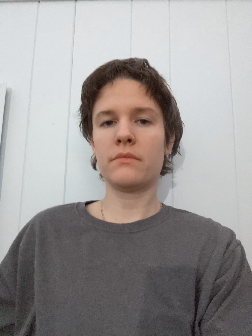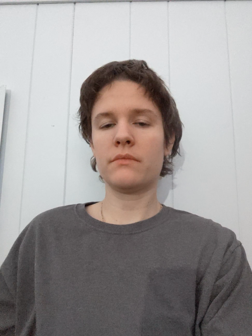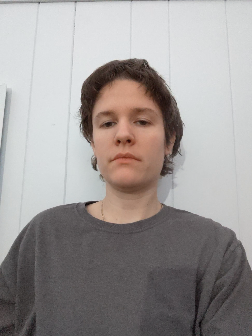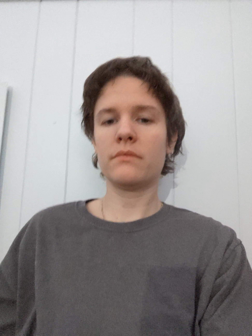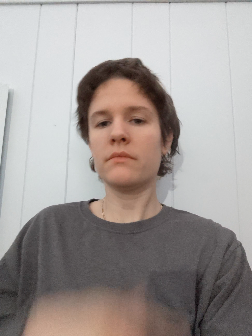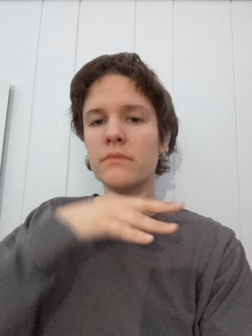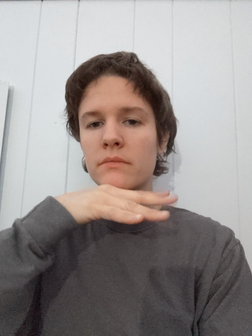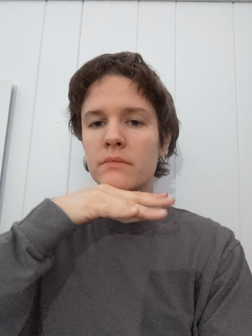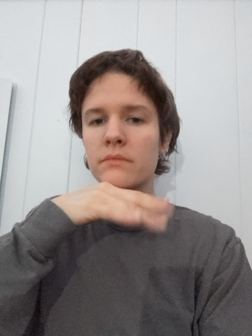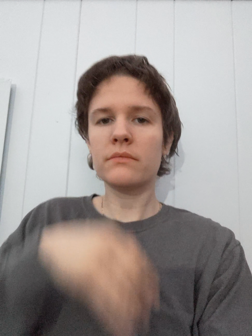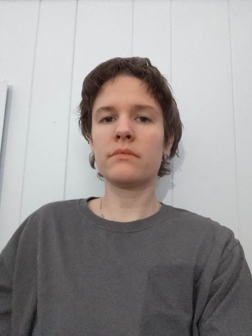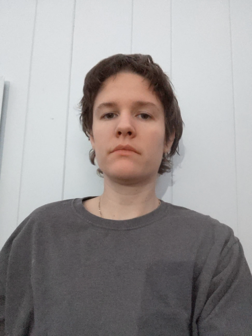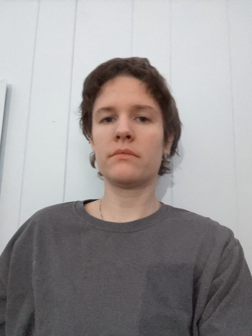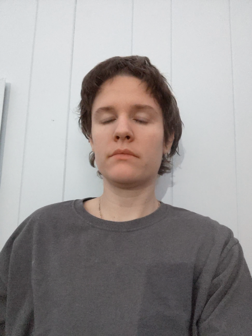dirty